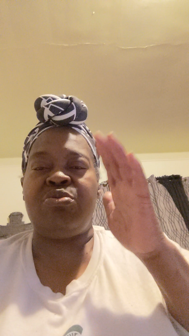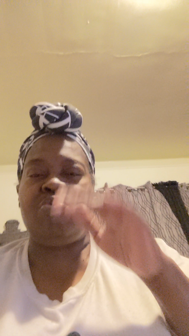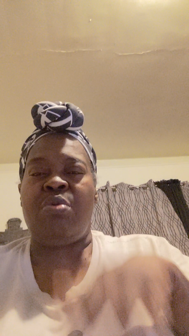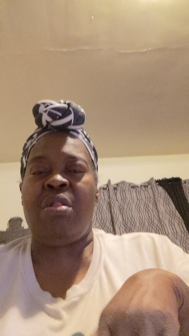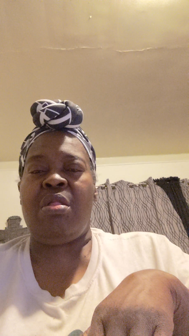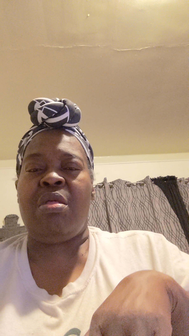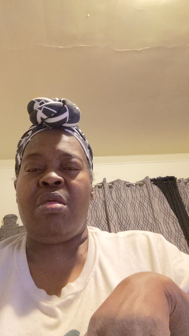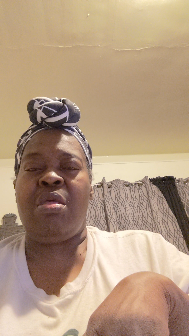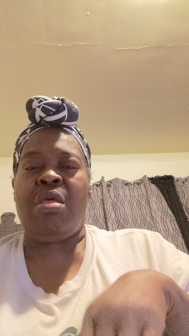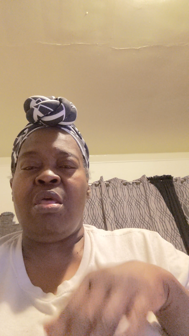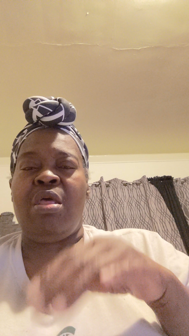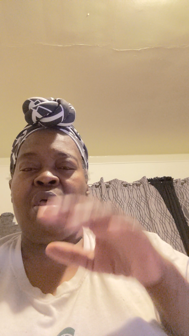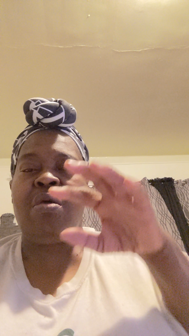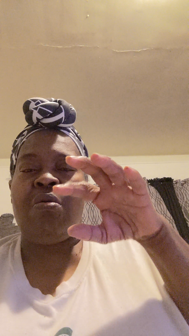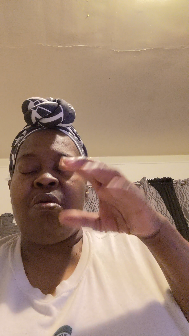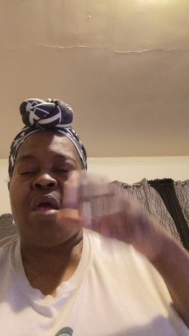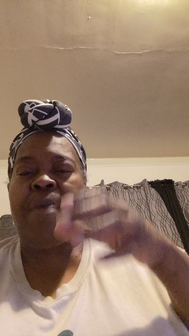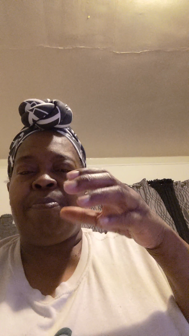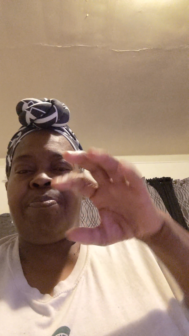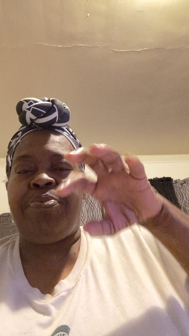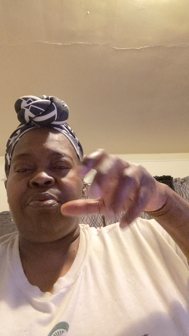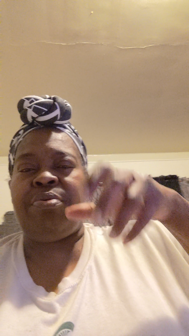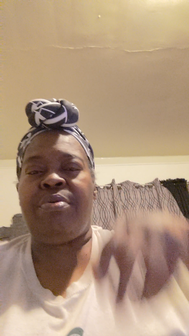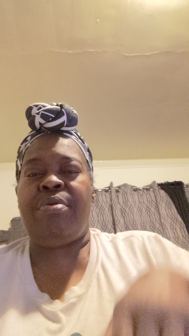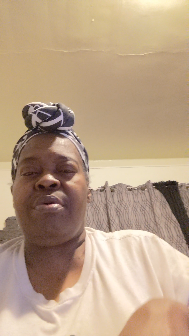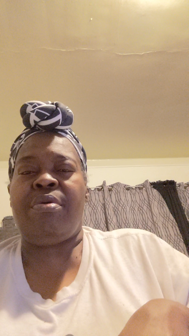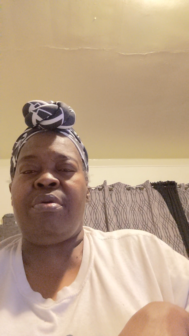jar